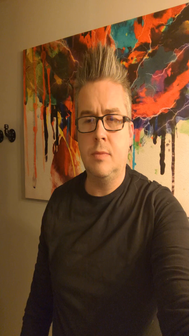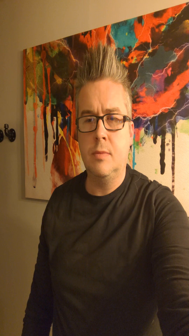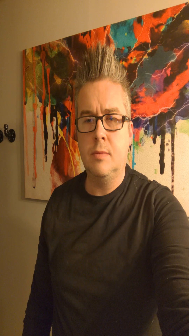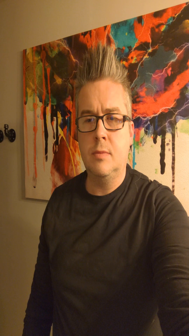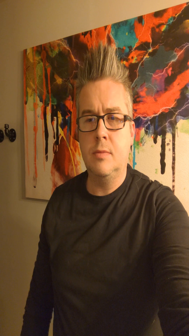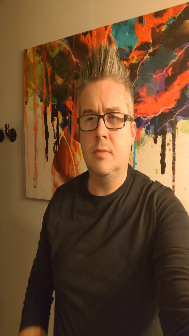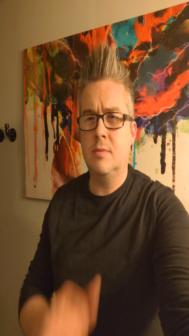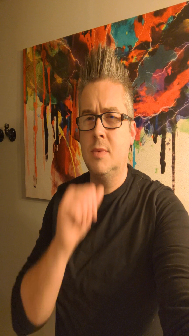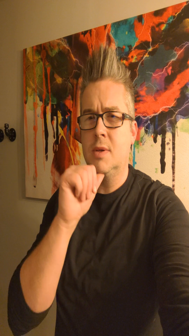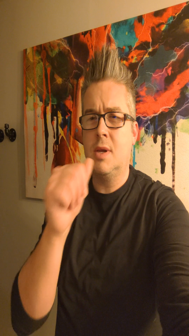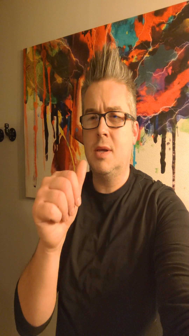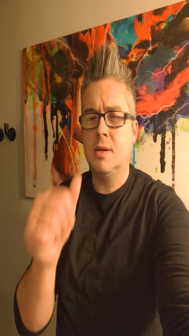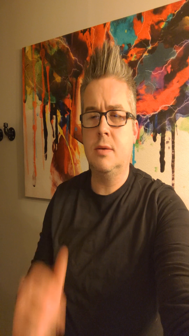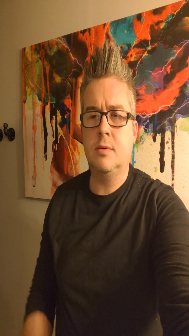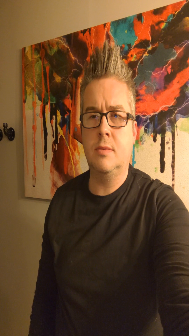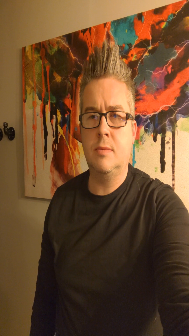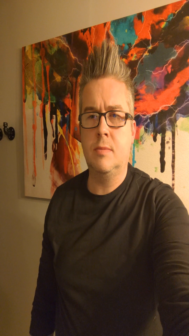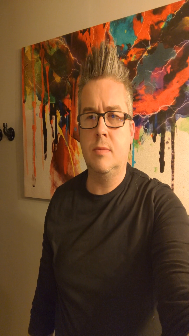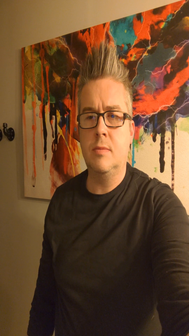not